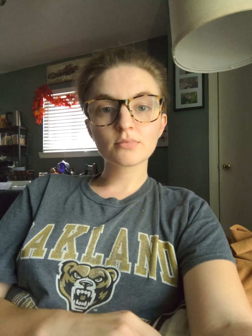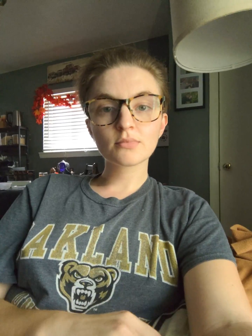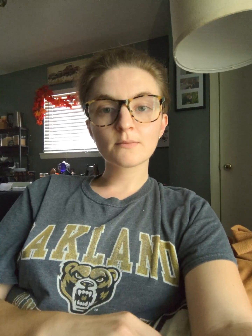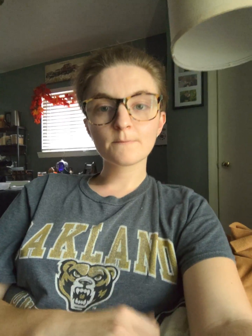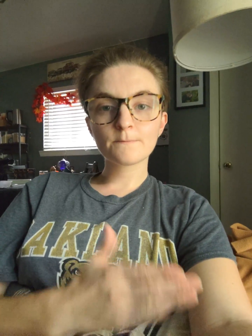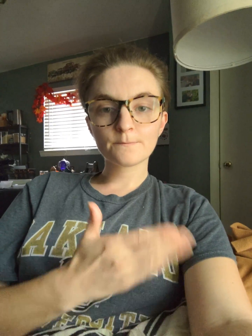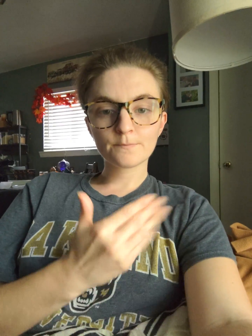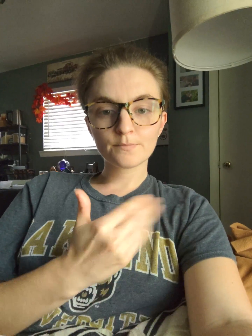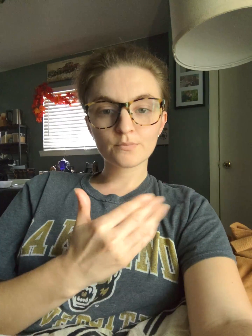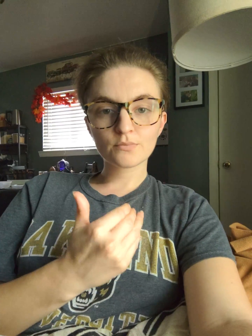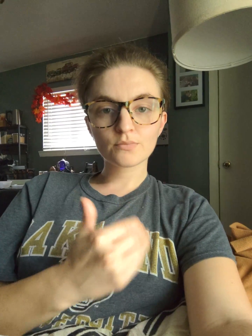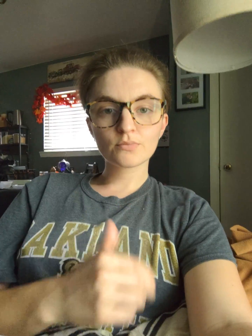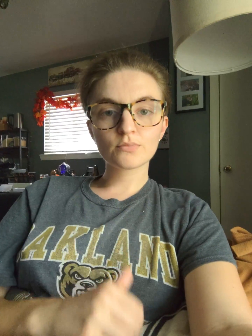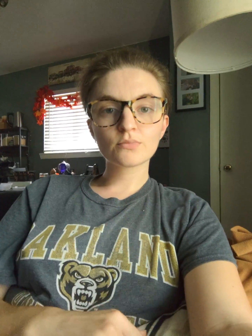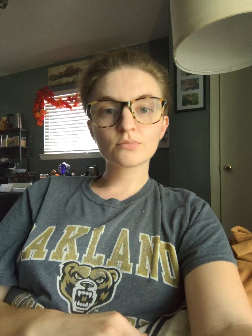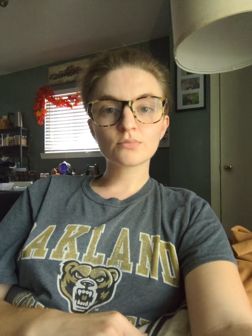butterfly